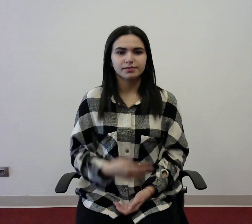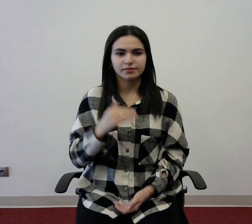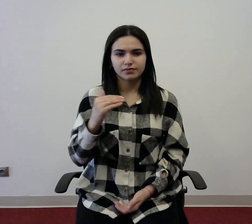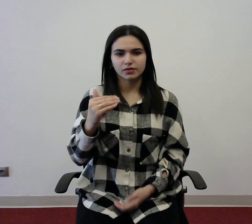siz